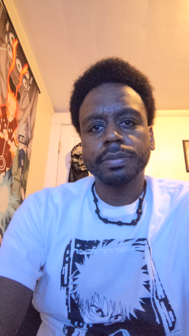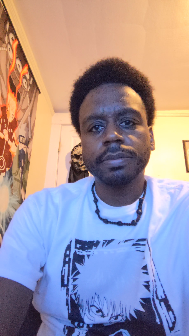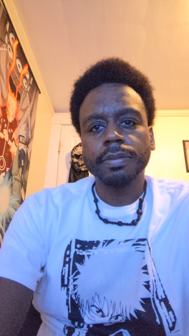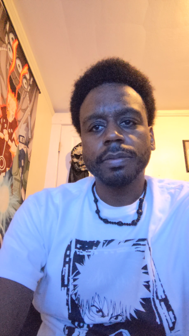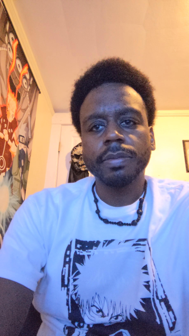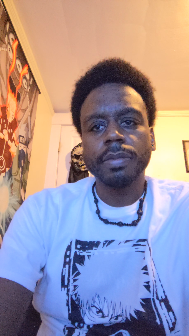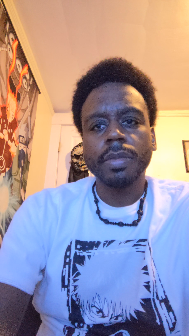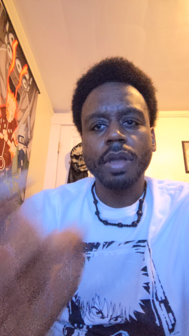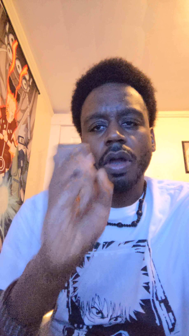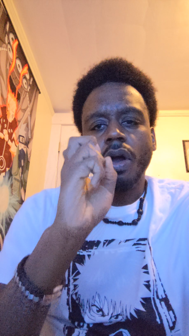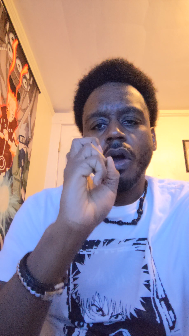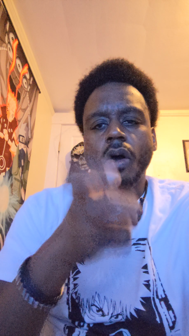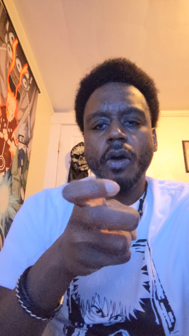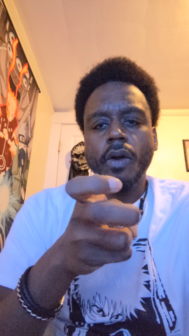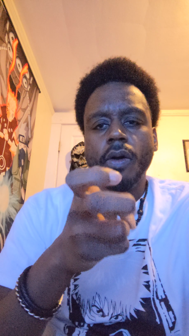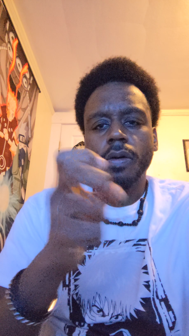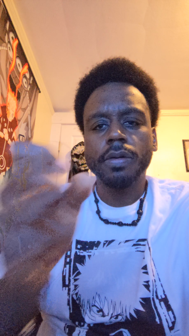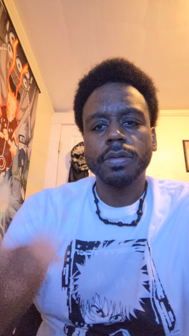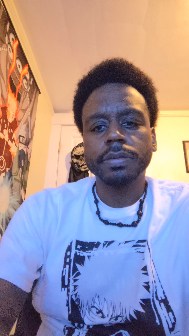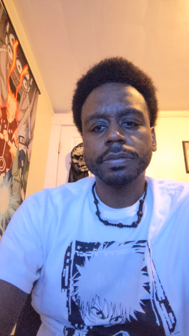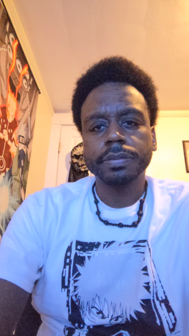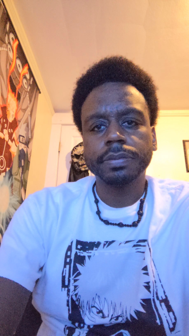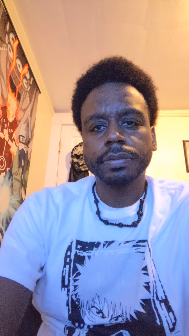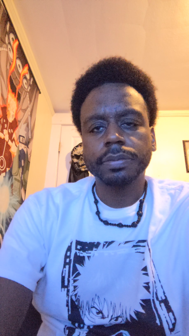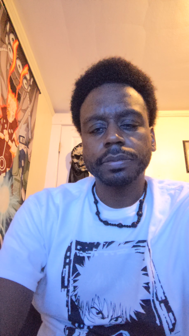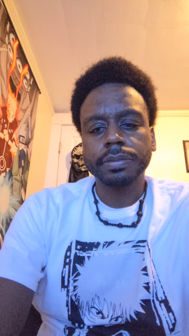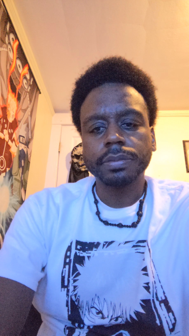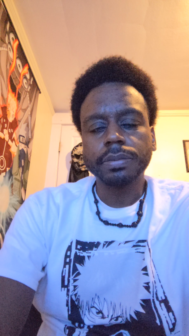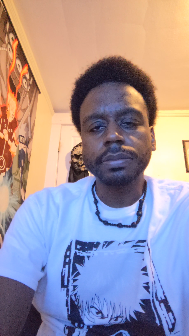hard